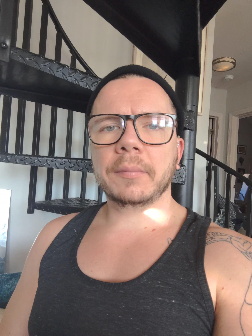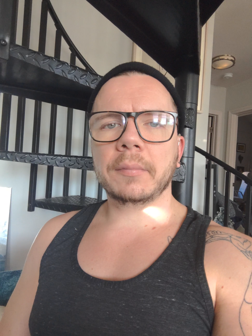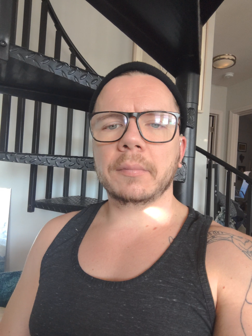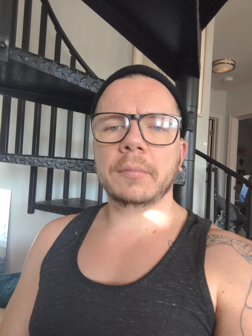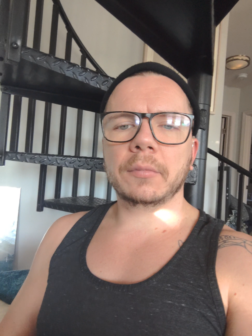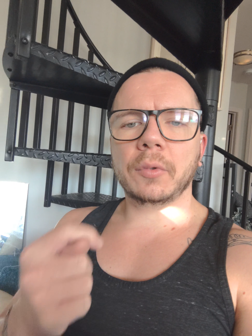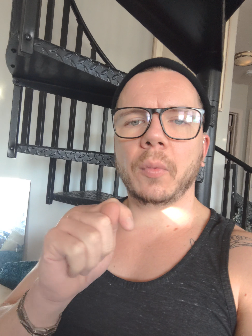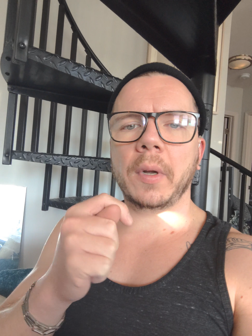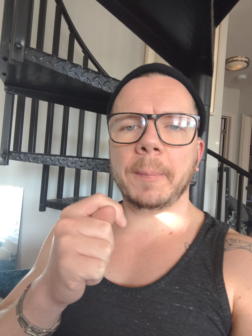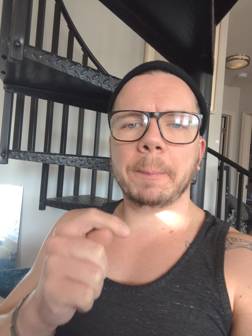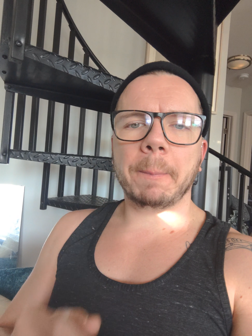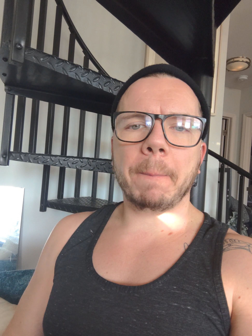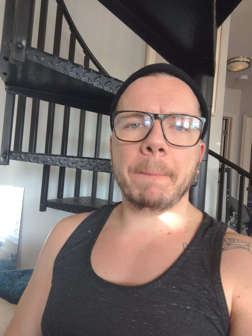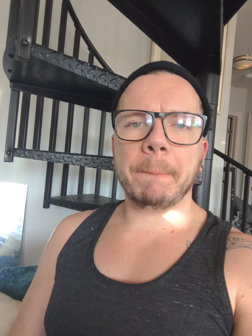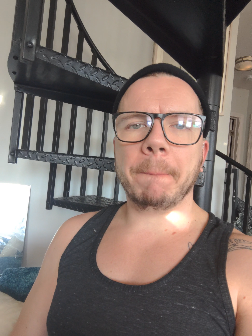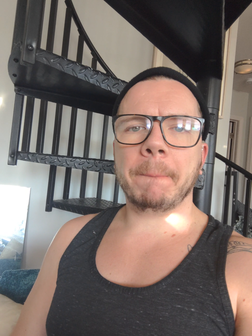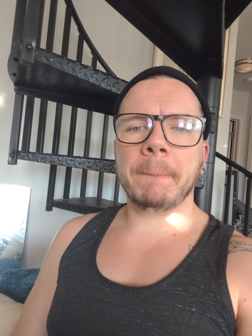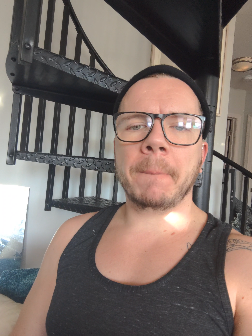toy